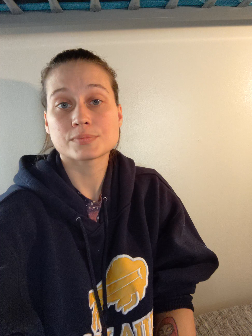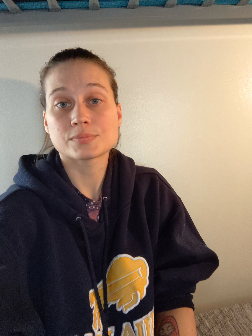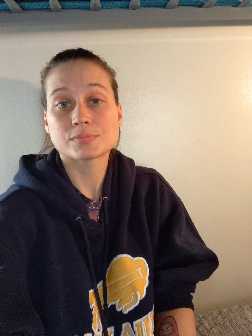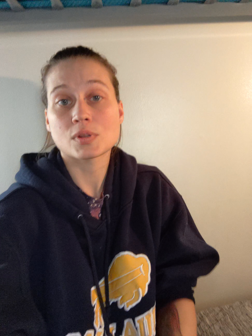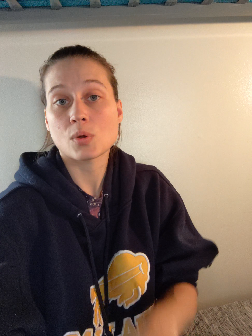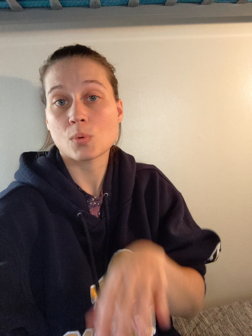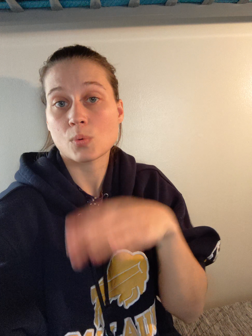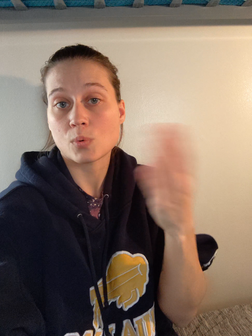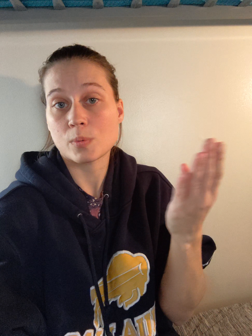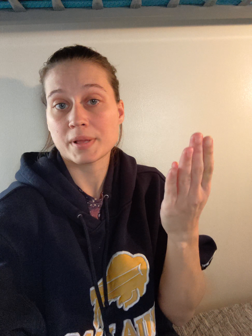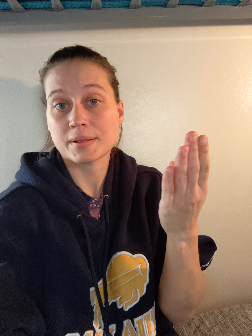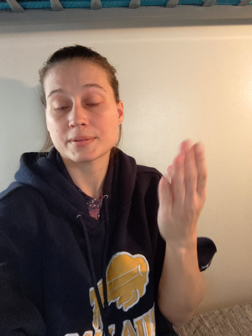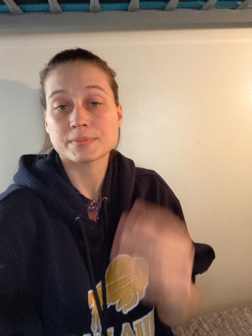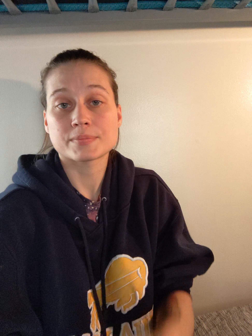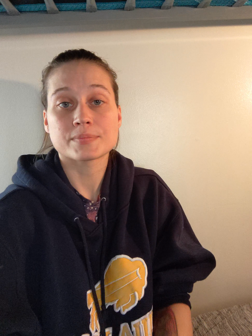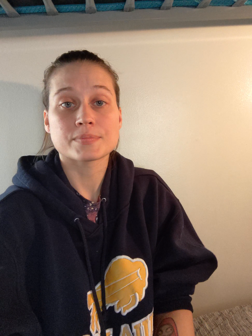open